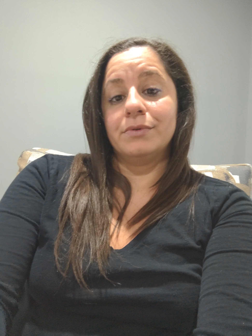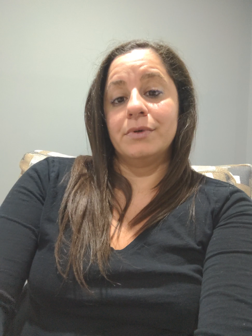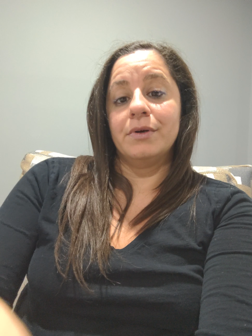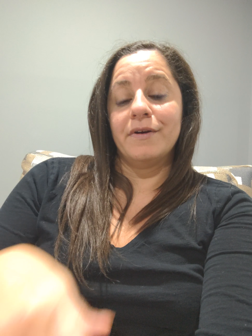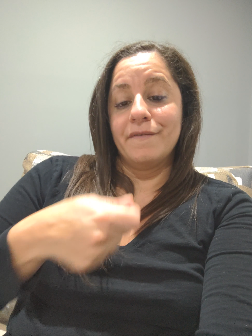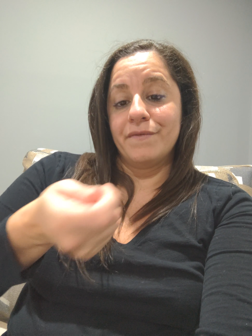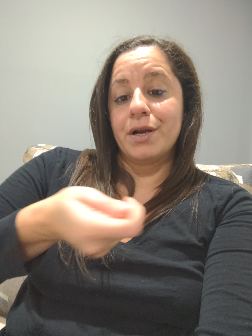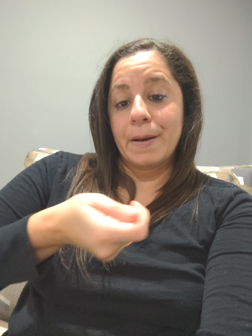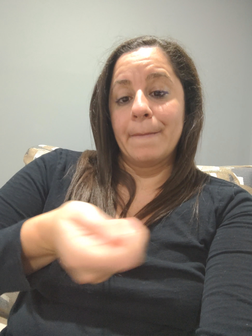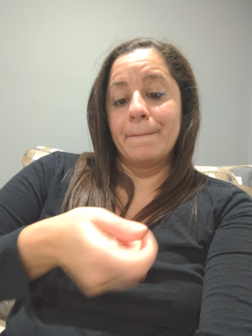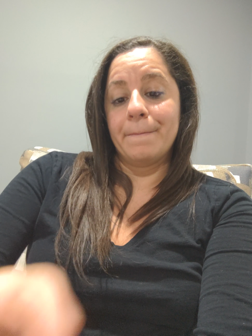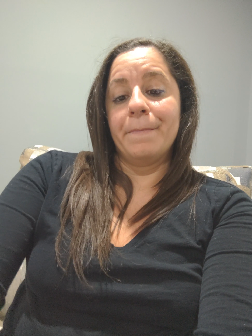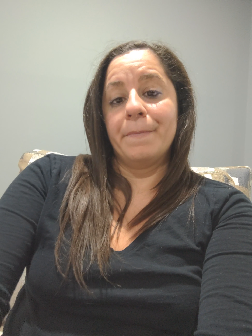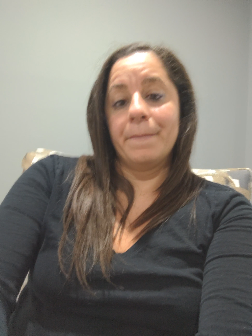vacuum